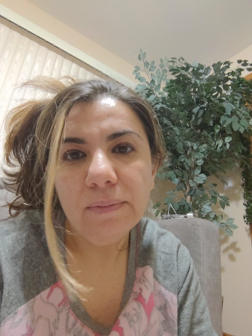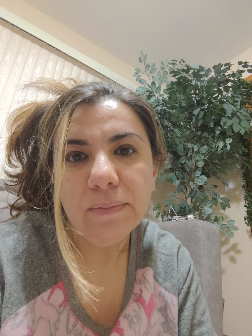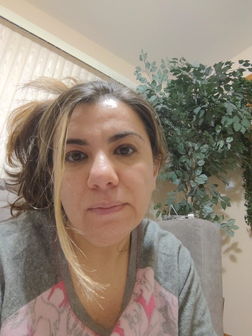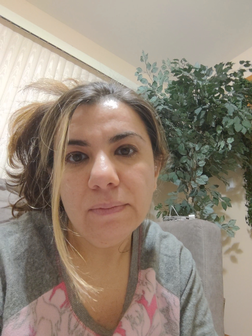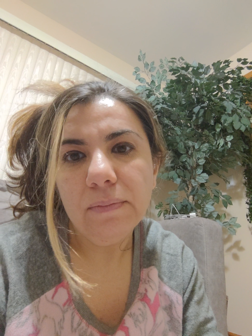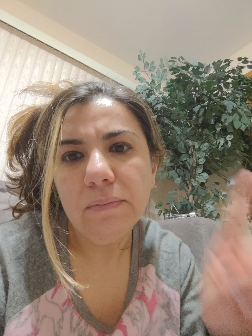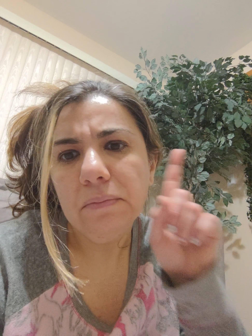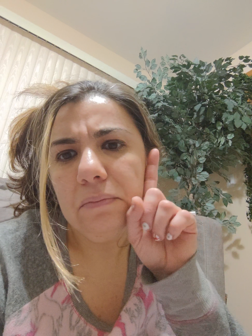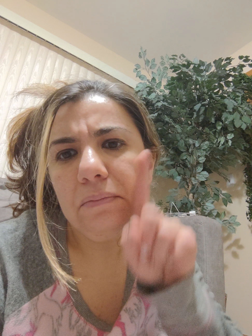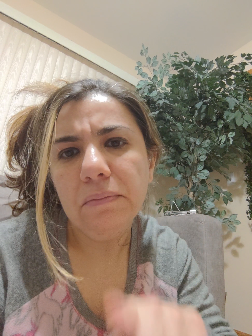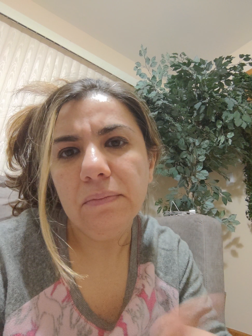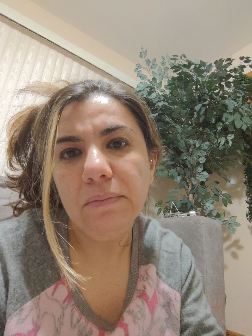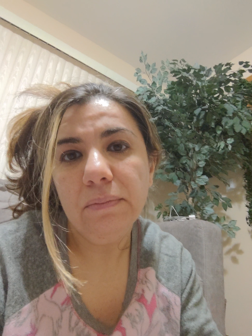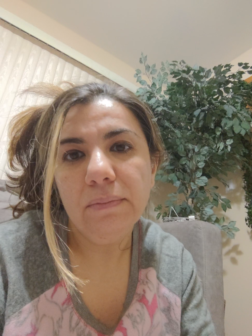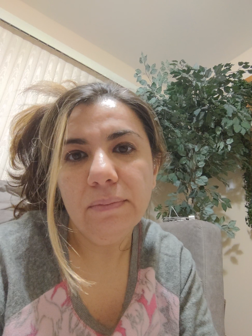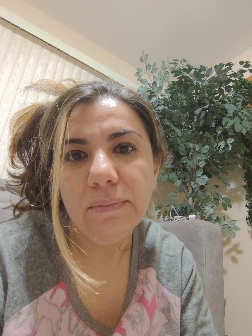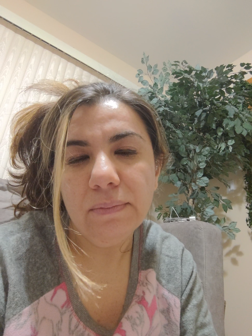pretend